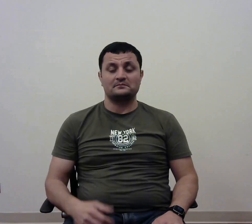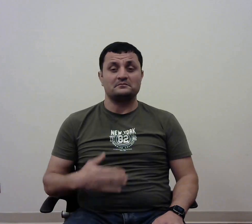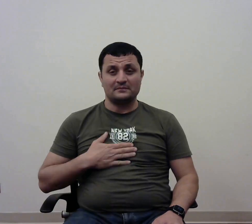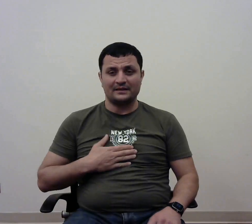mənə